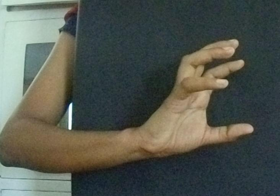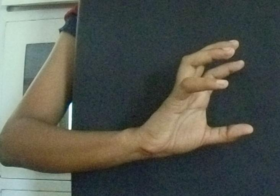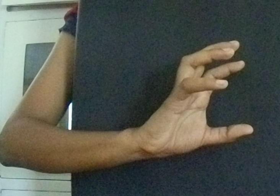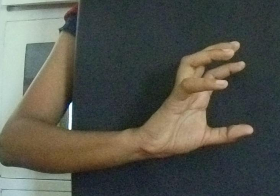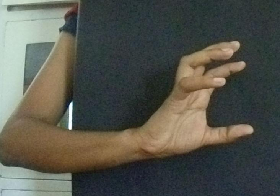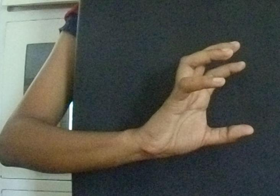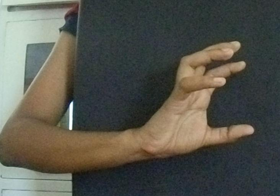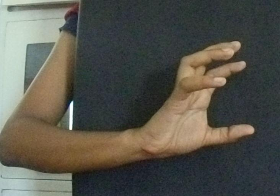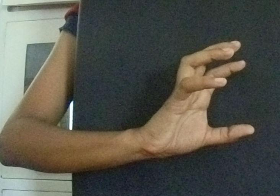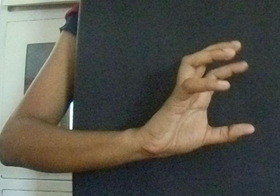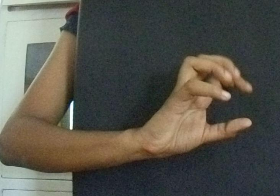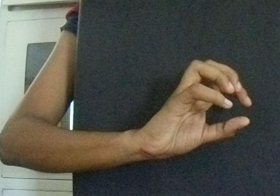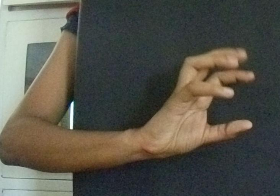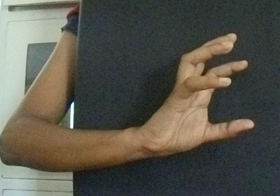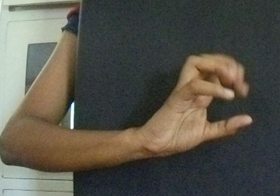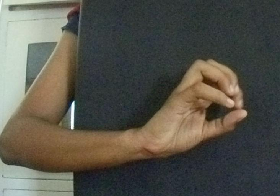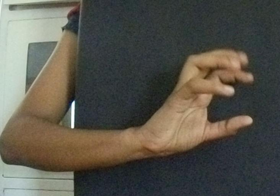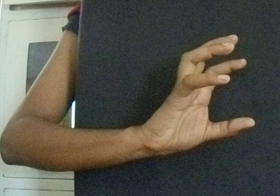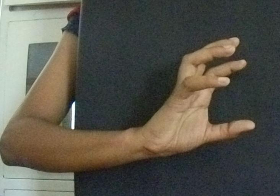pain